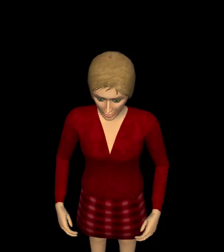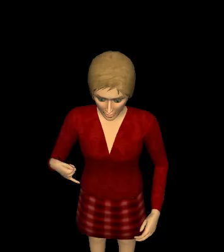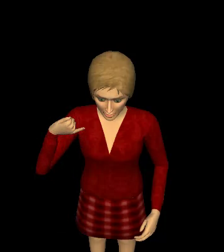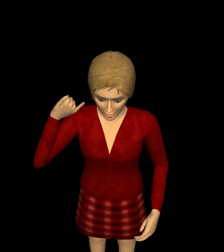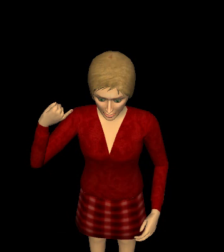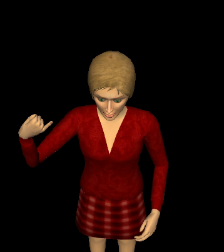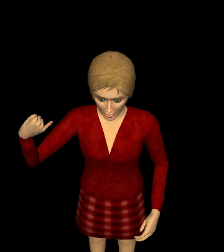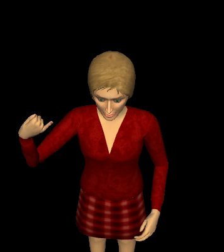فكرة